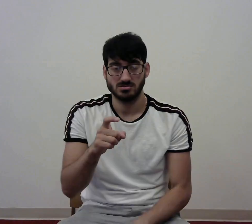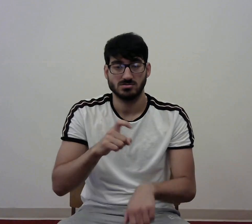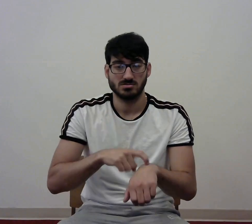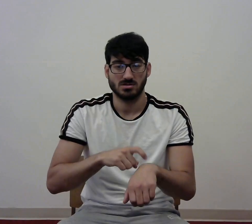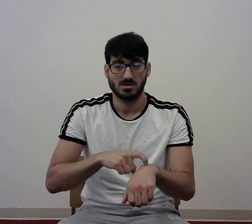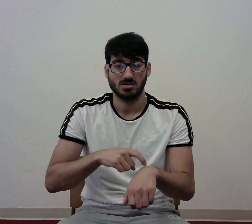saat